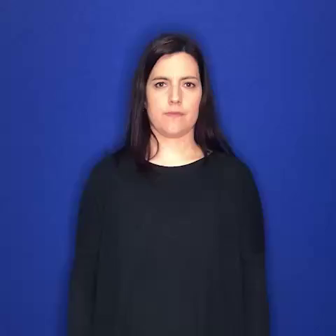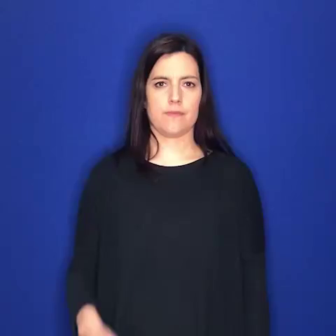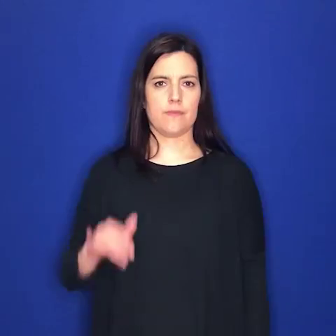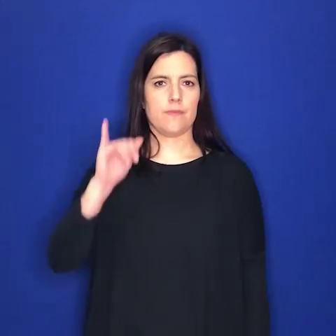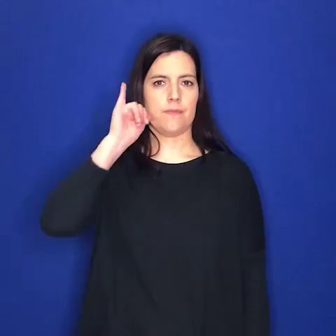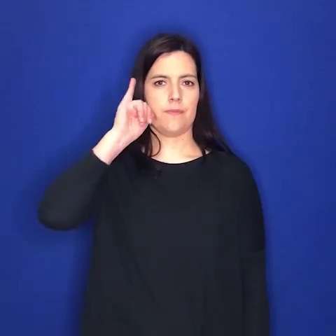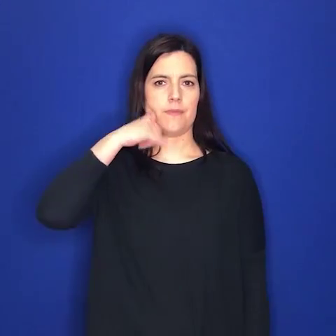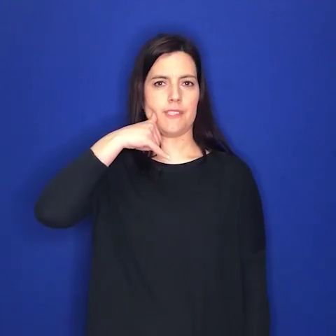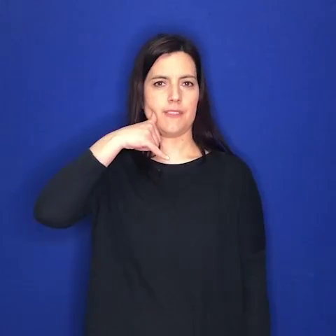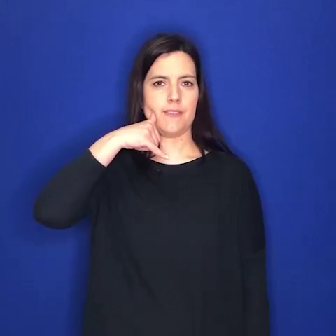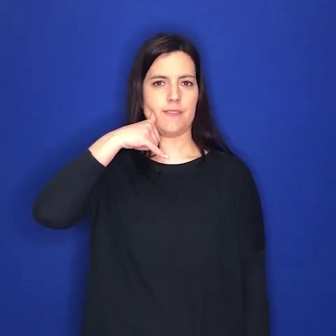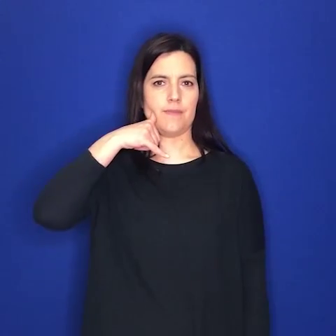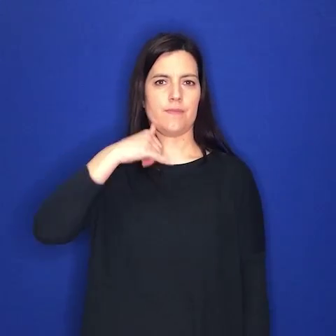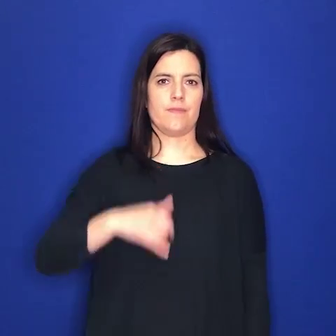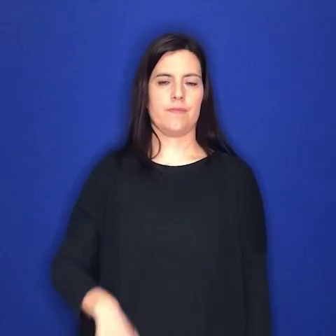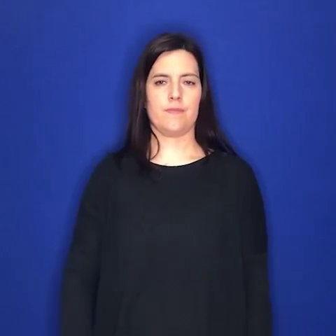pis